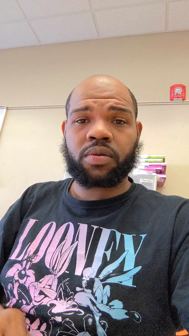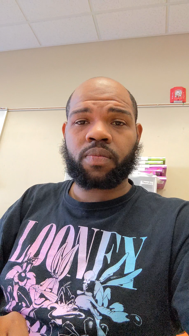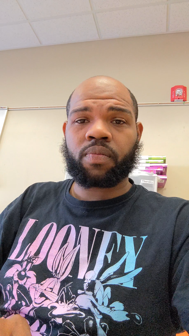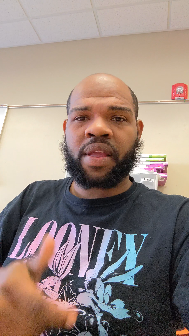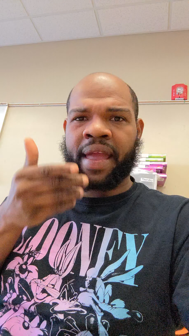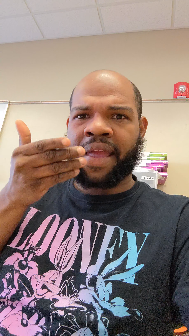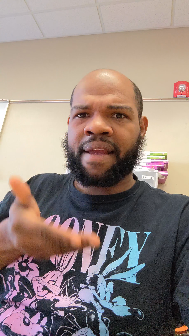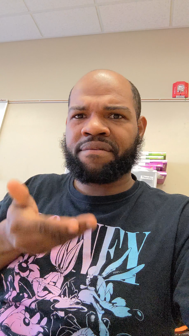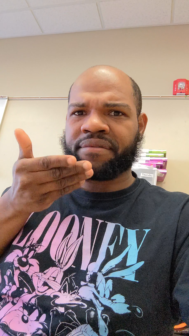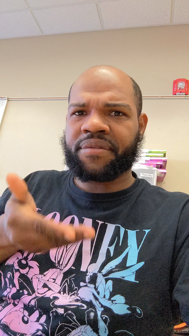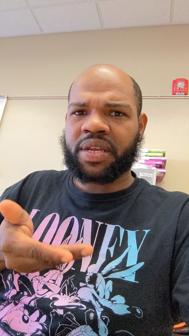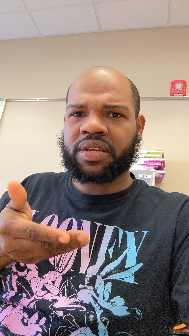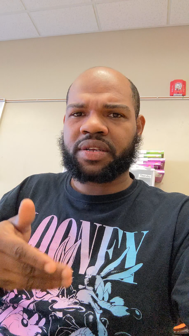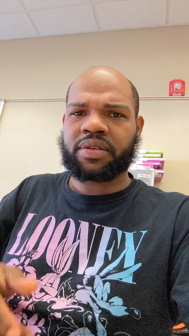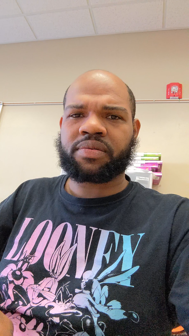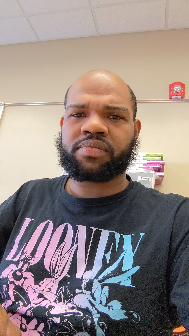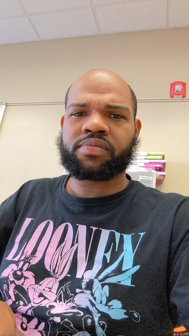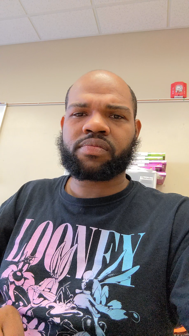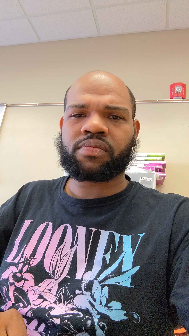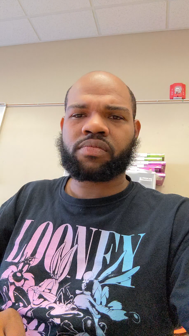heavy